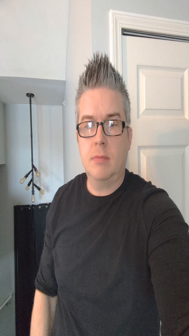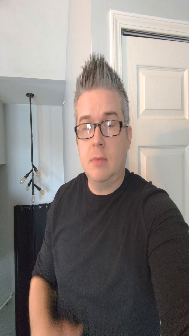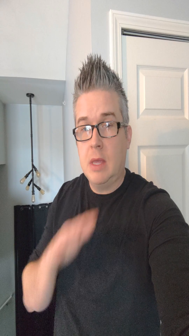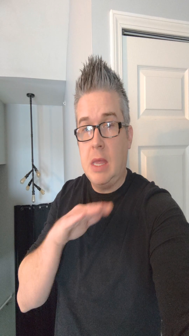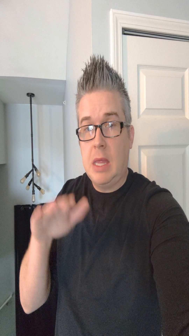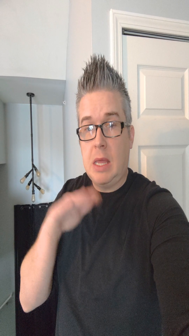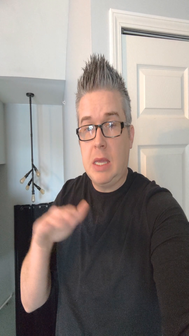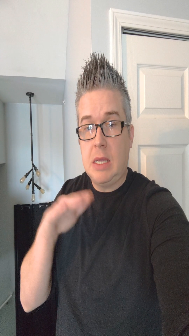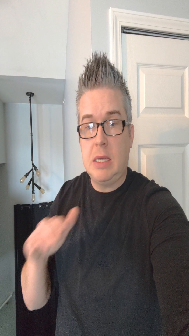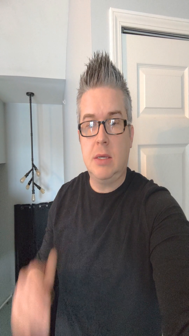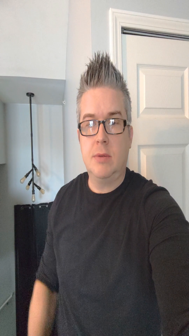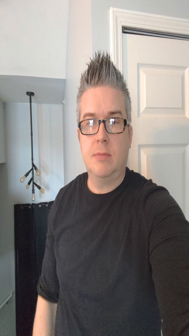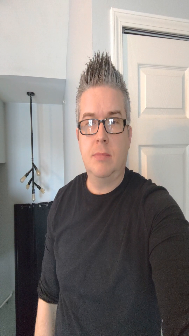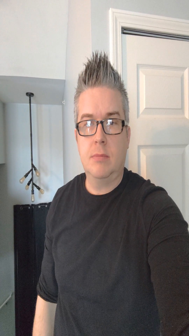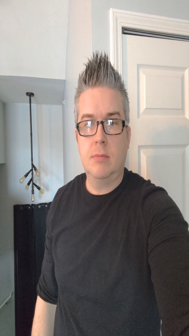clean